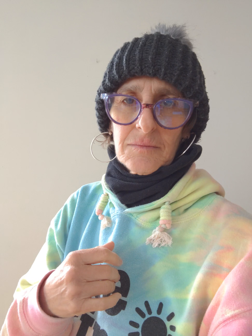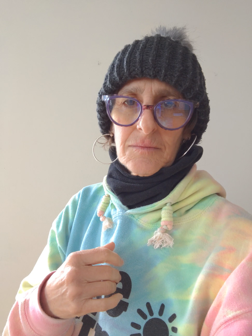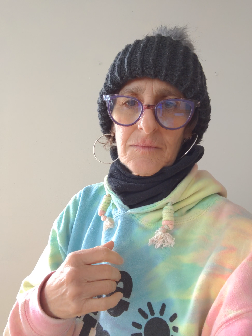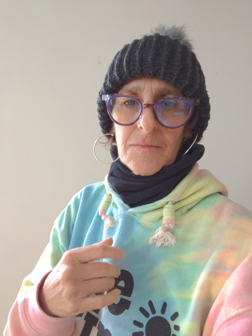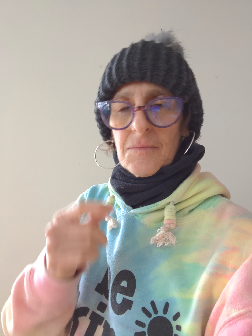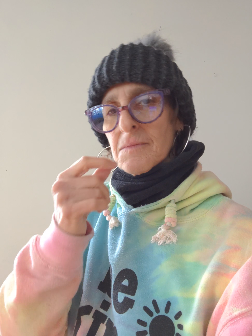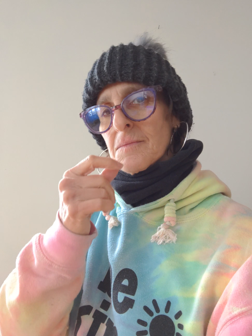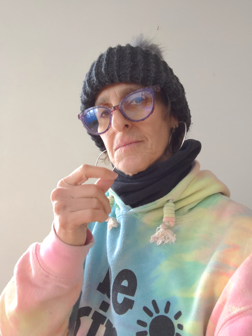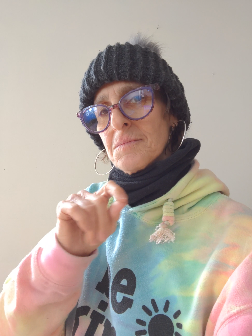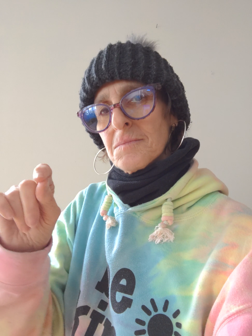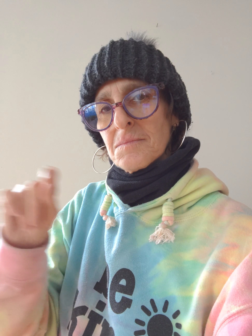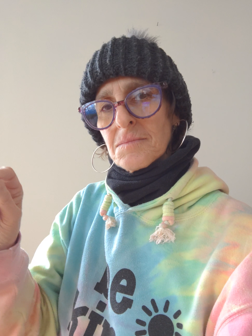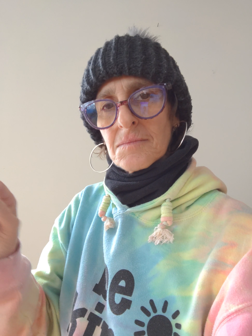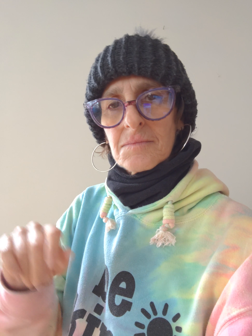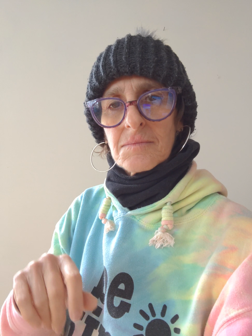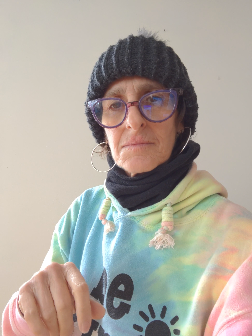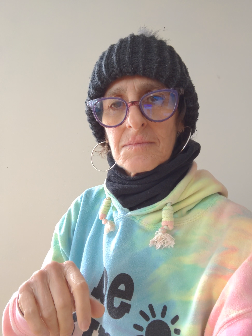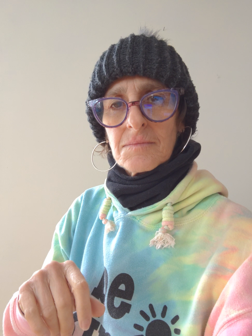pen